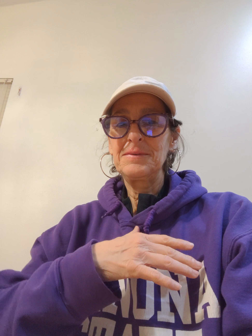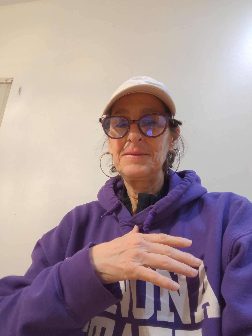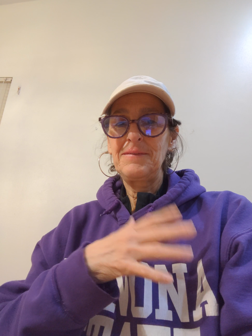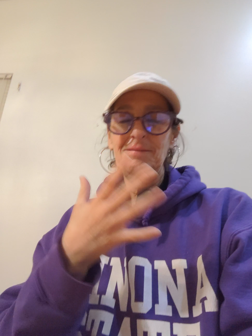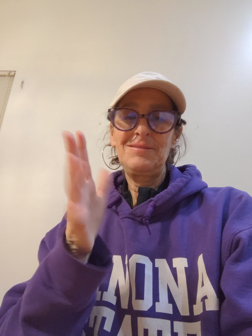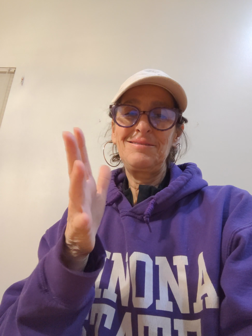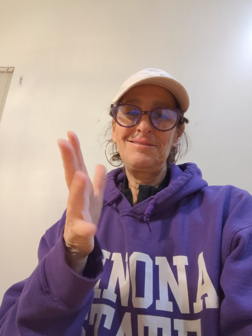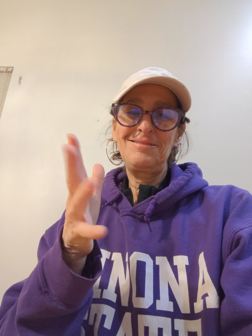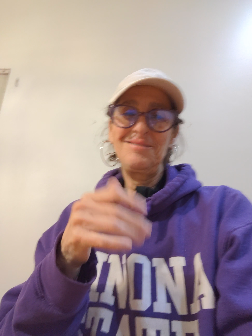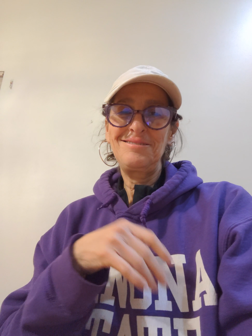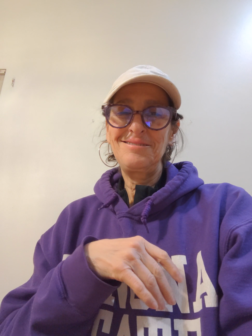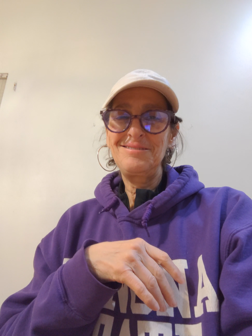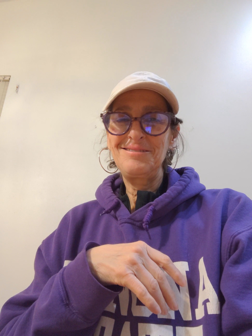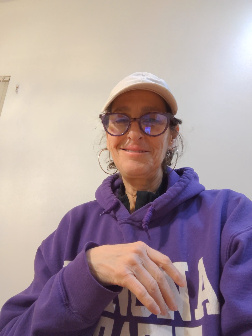finish